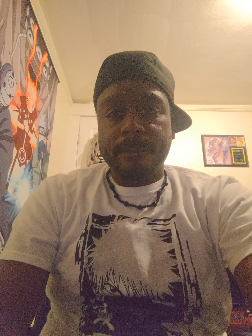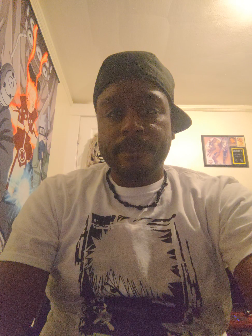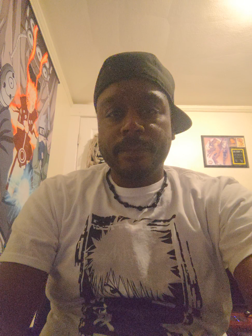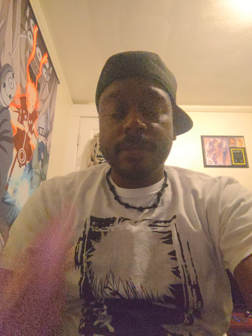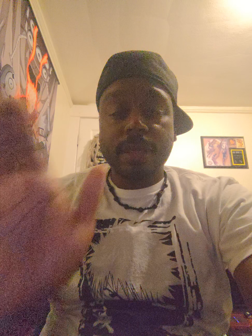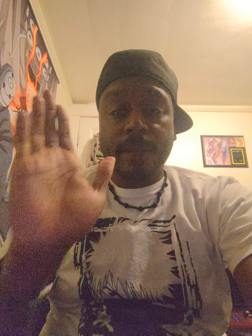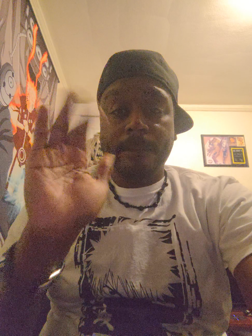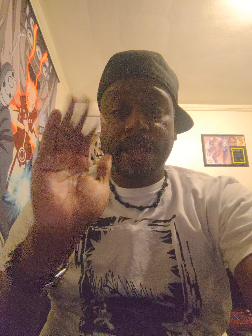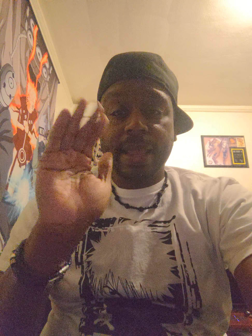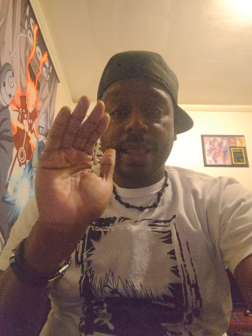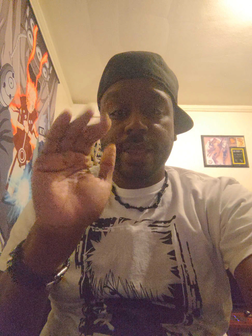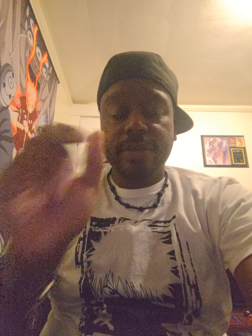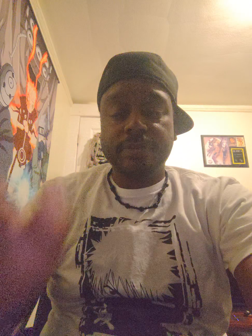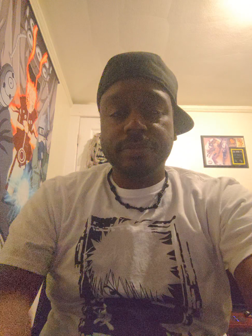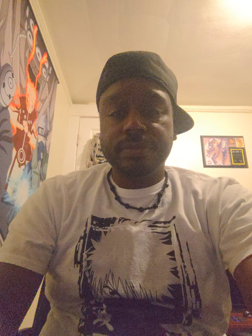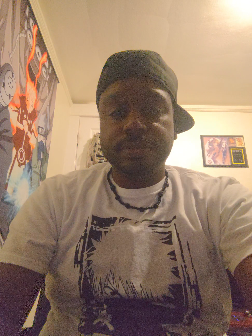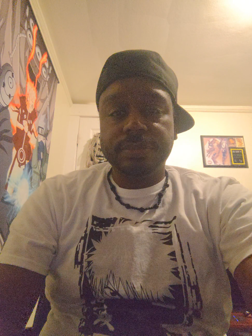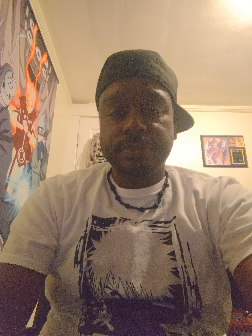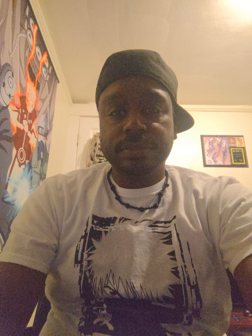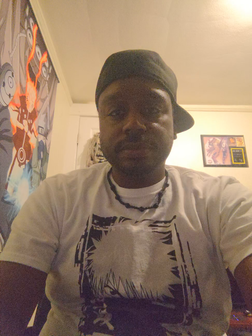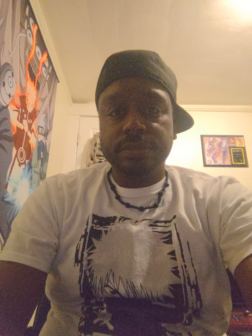bye